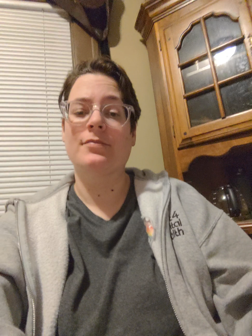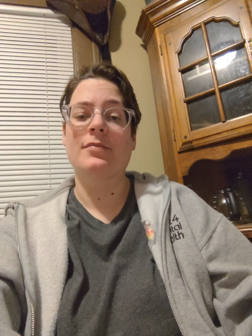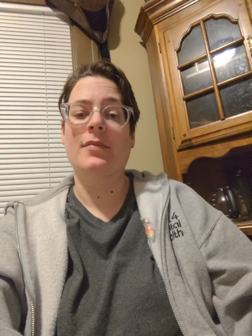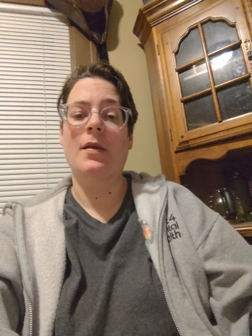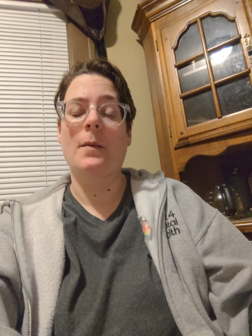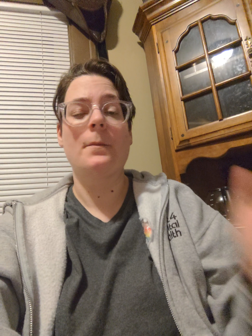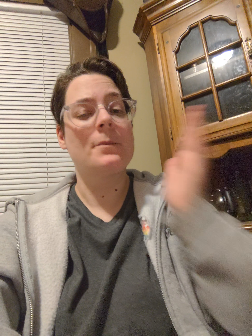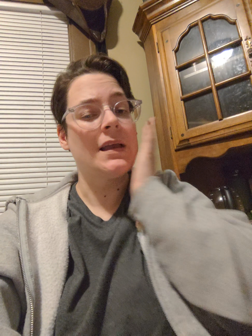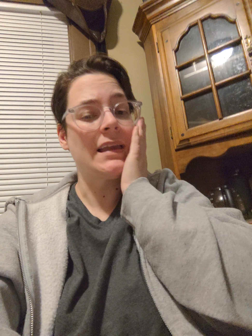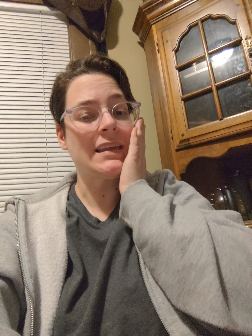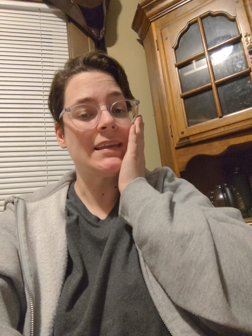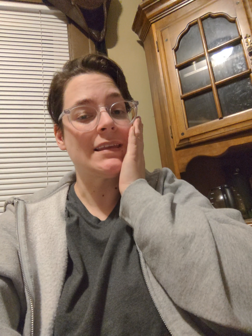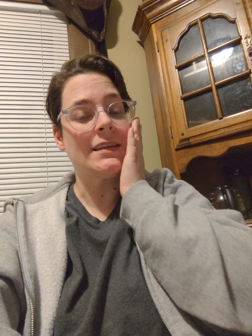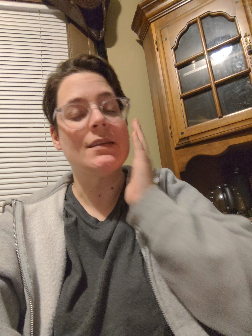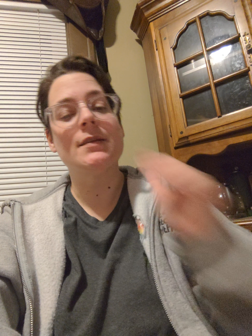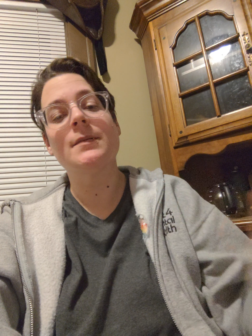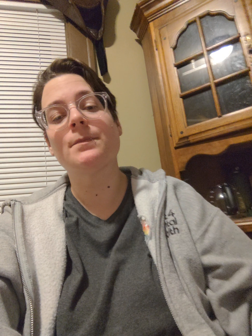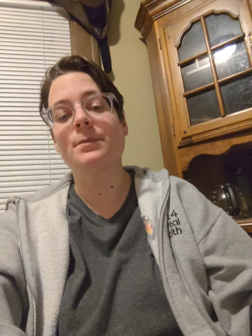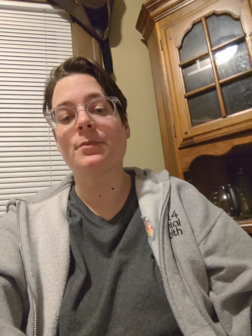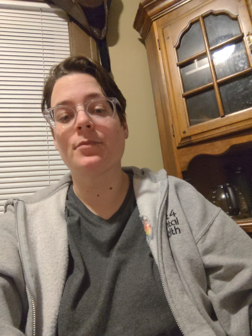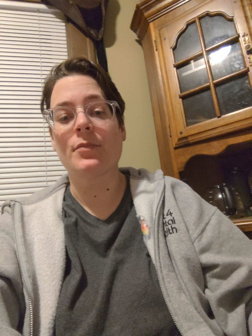bed